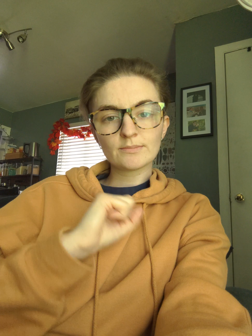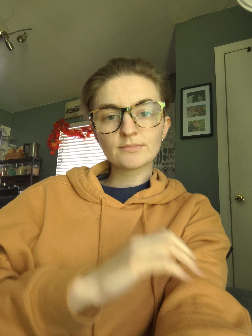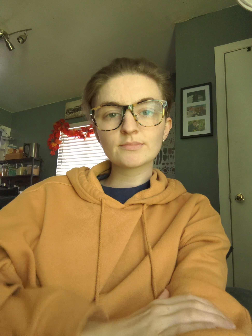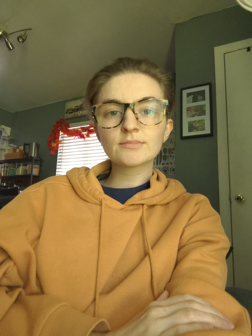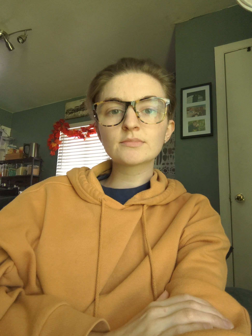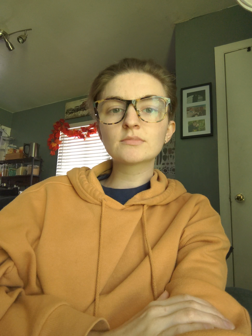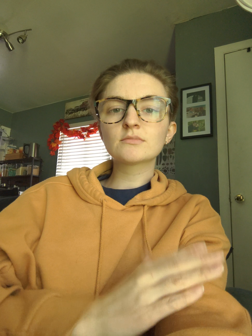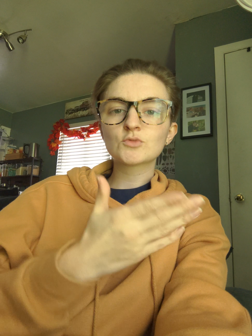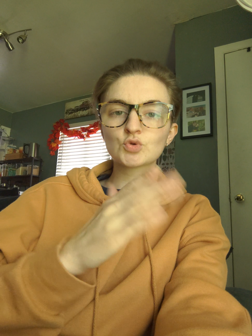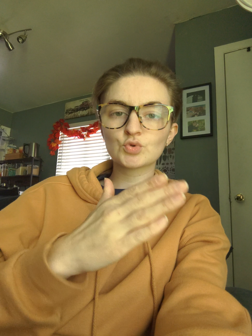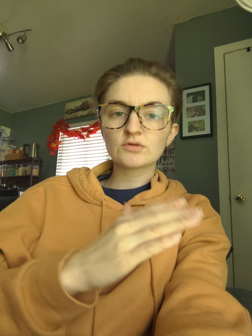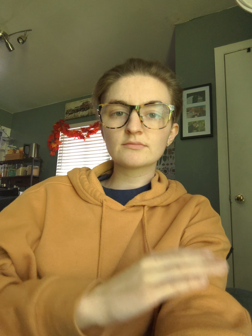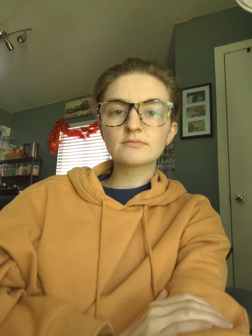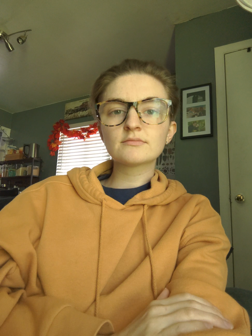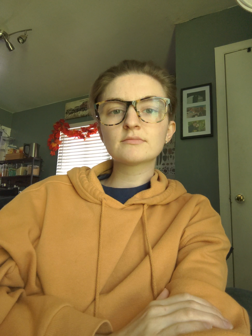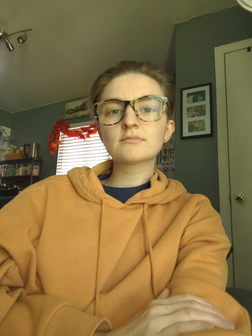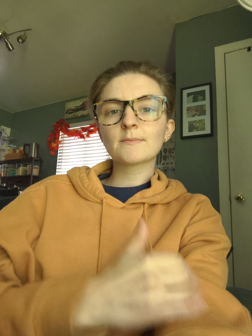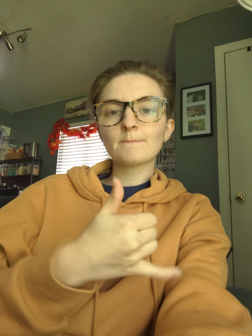cook